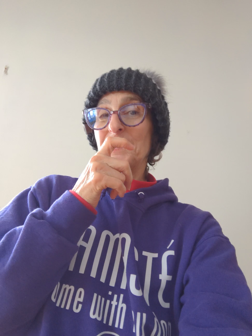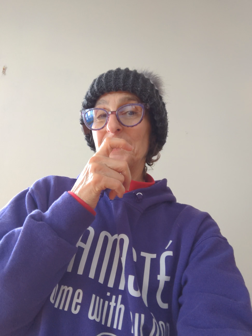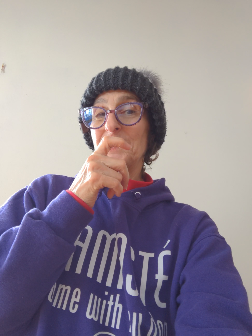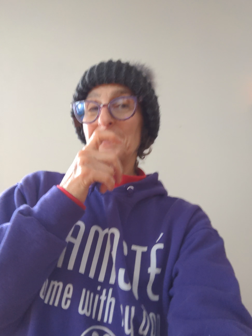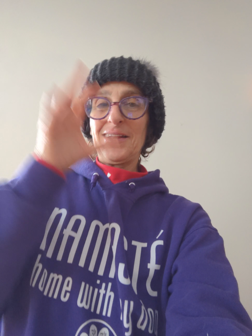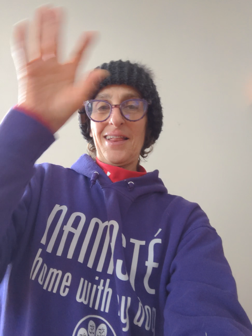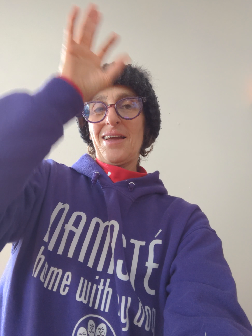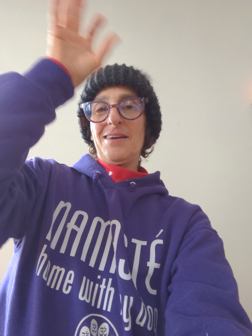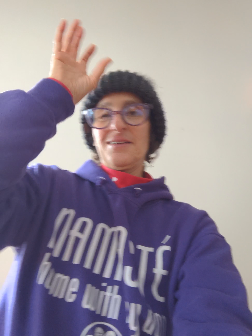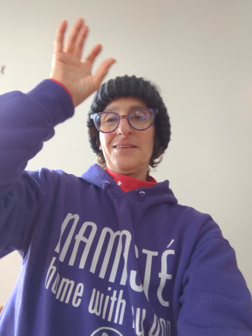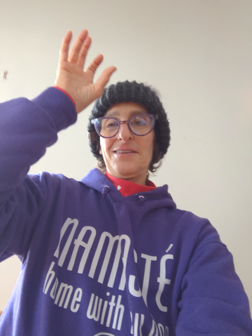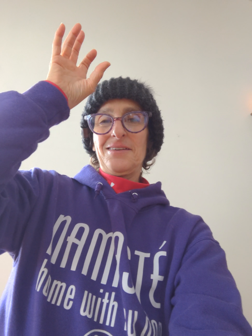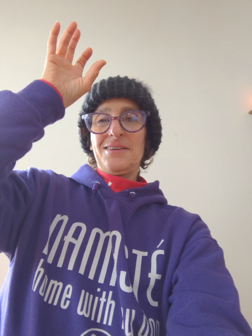cloud